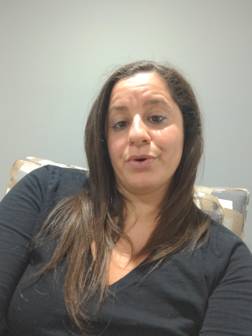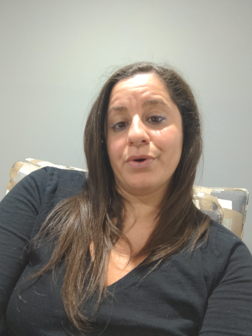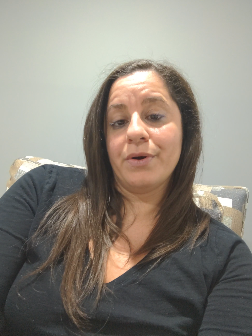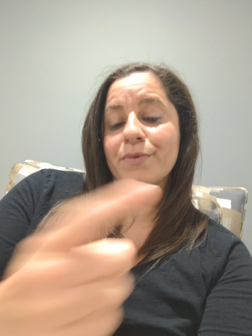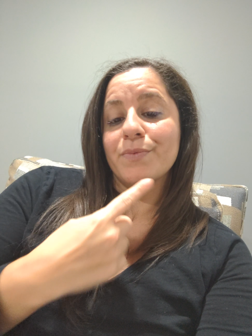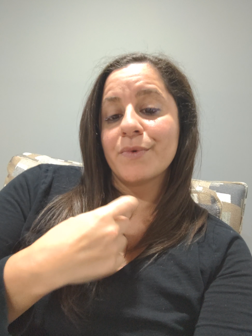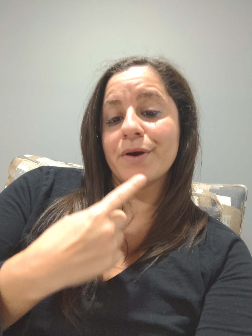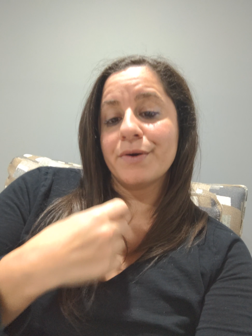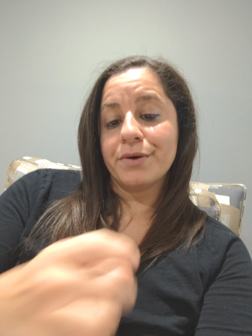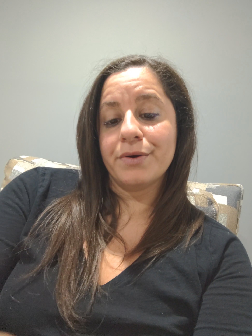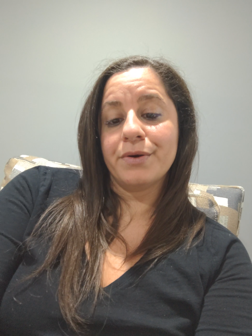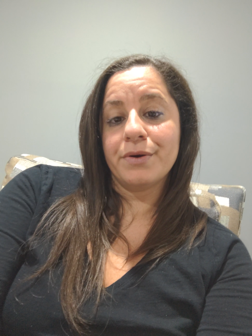red